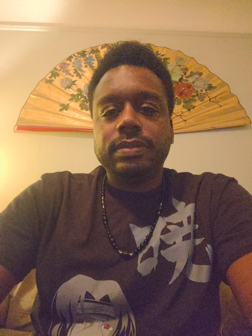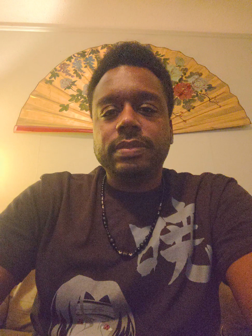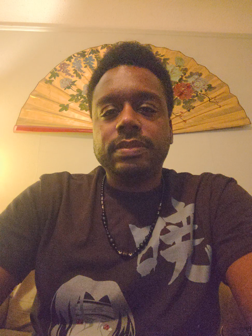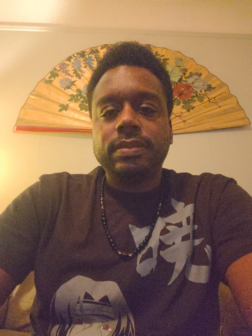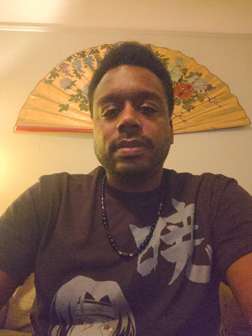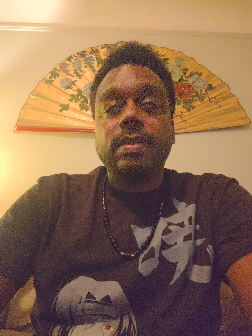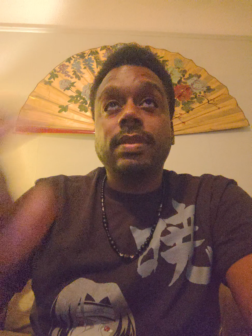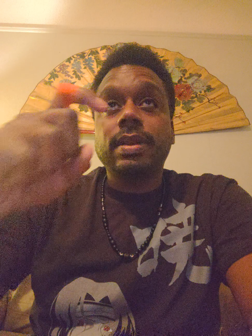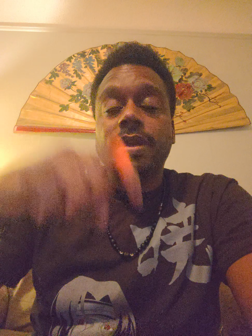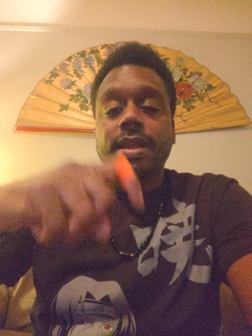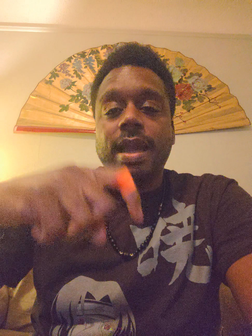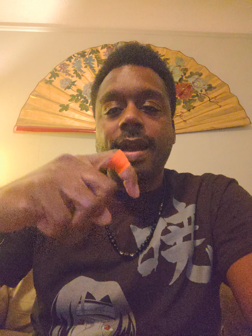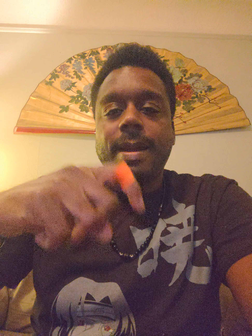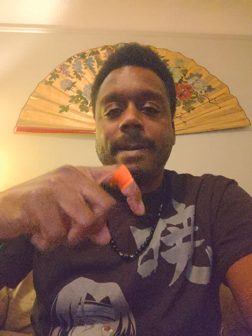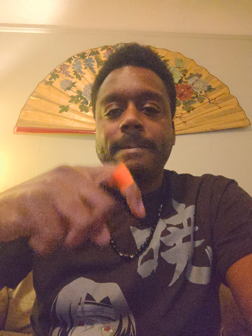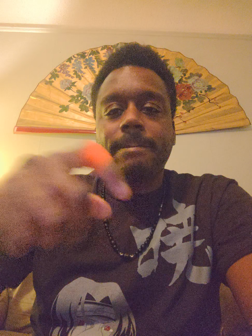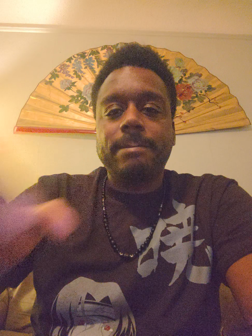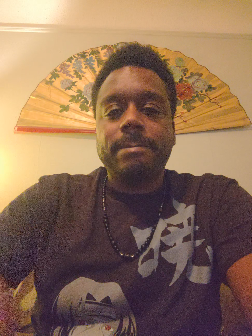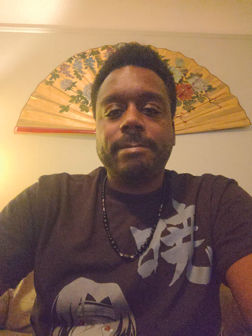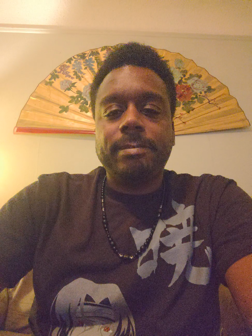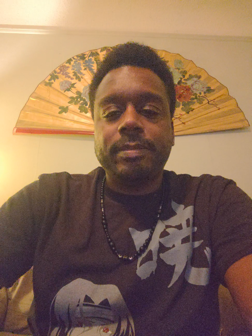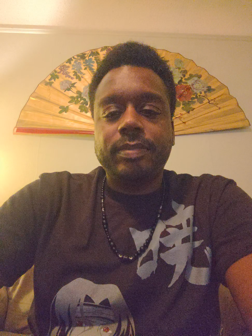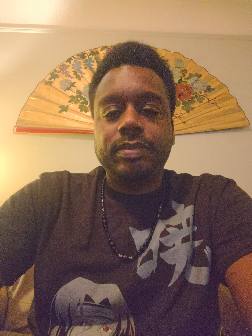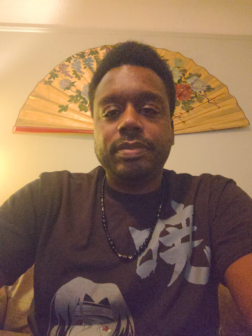time